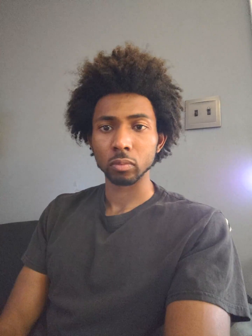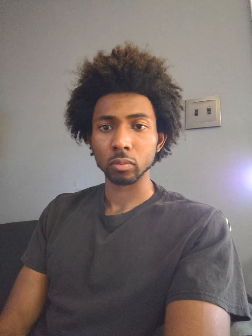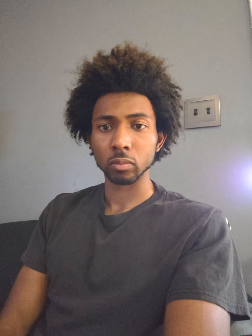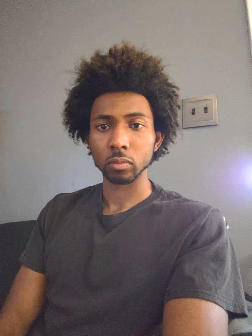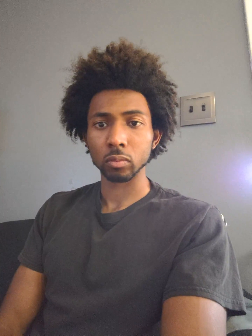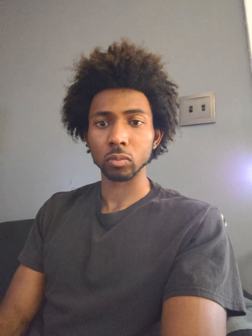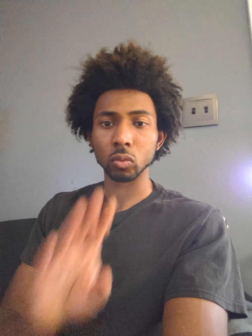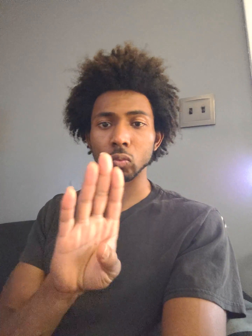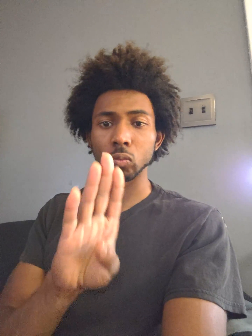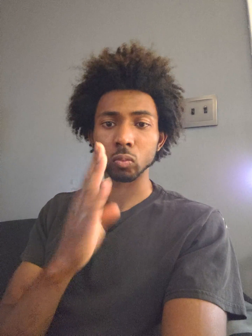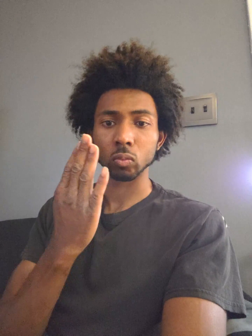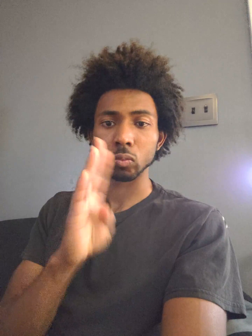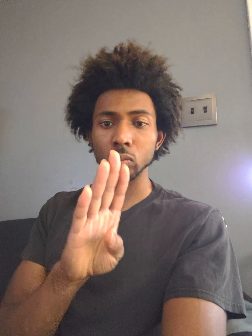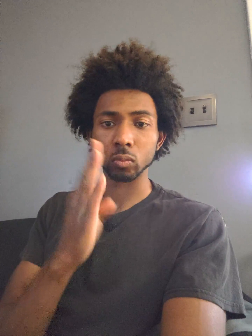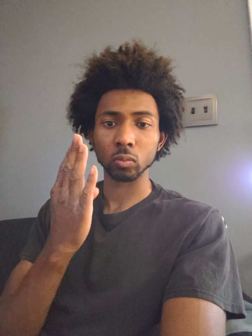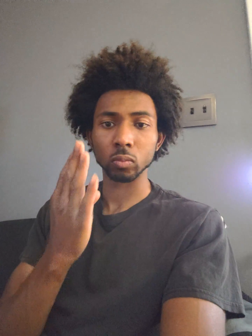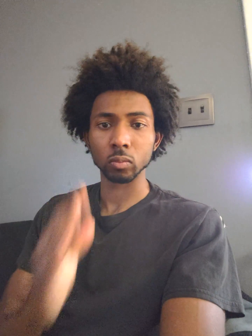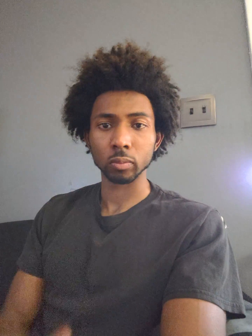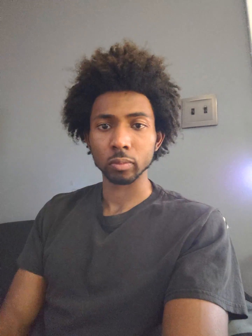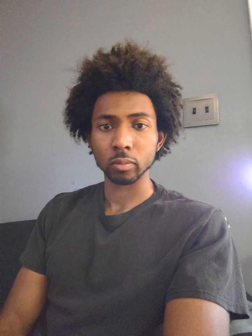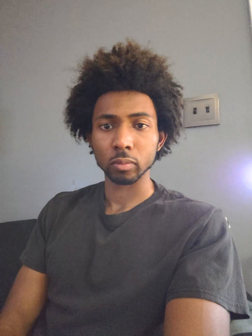door